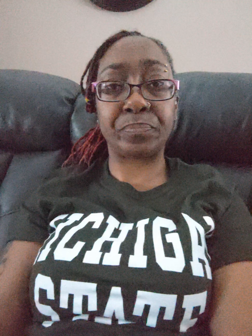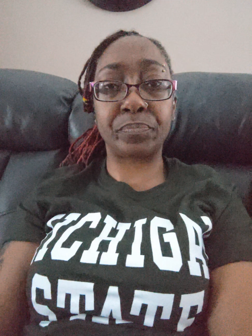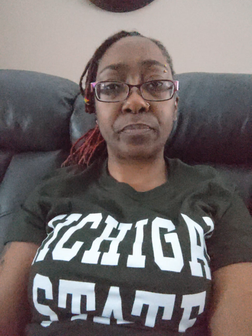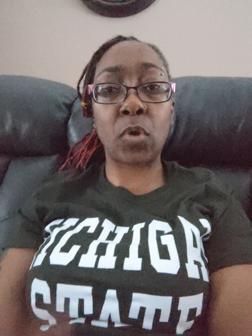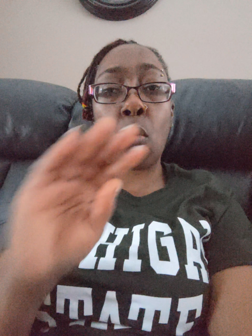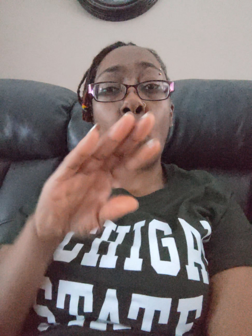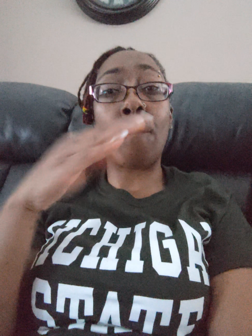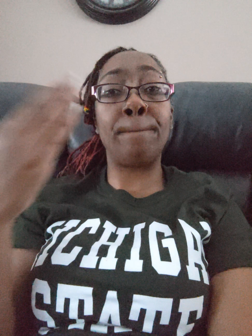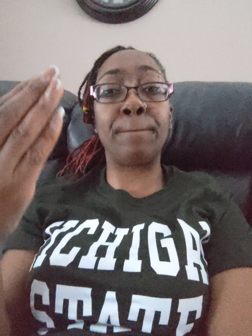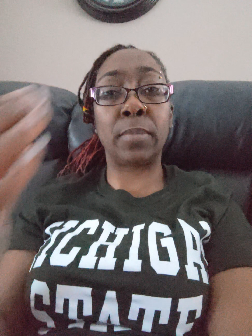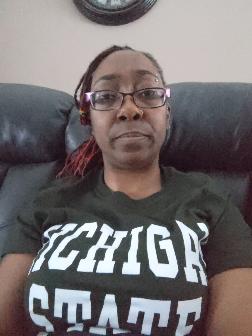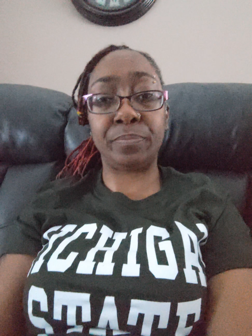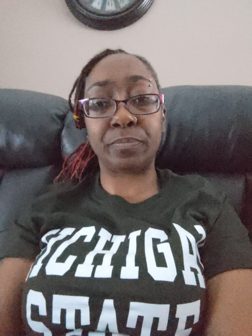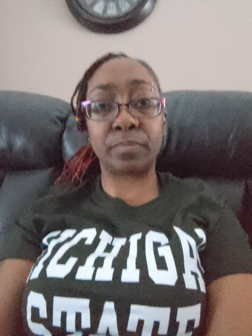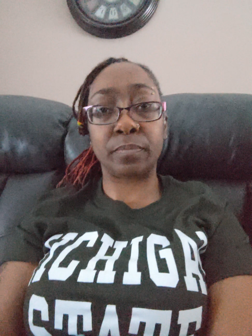open